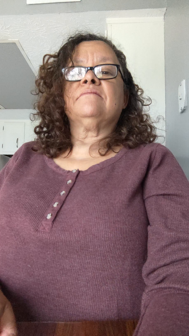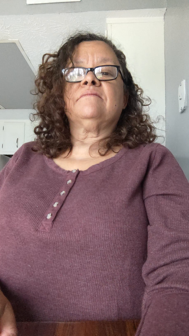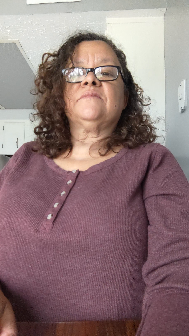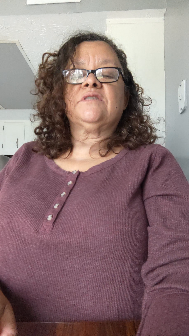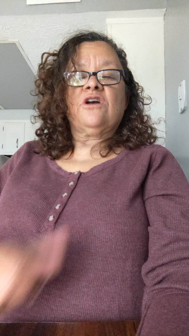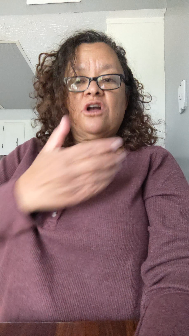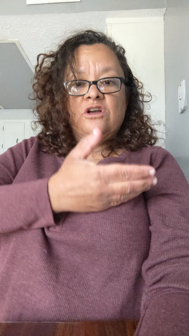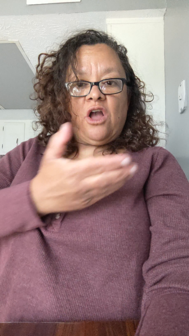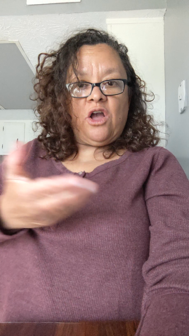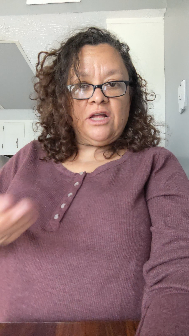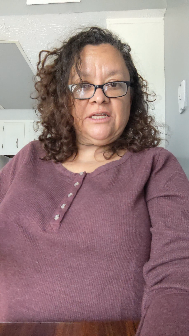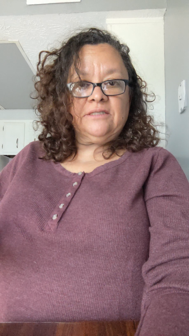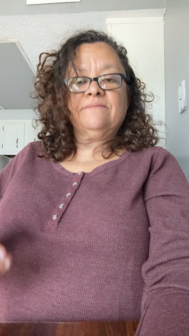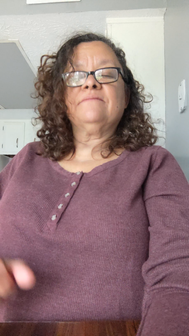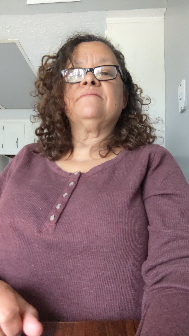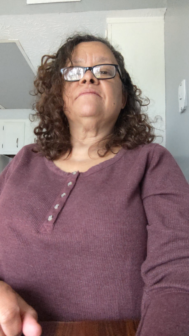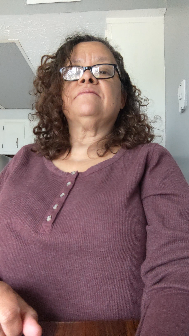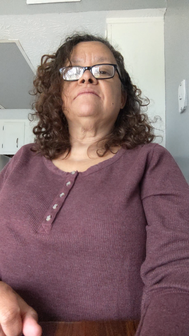carry